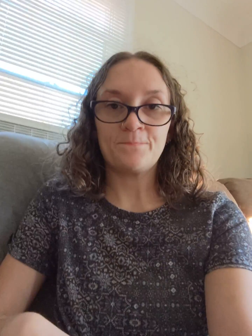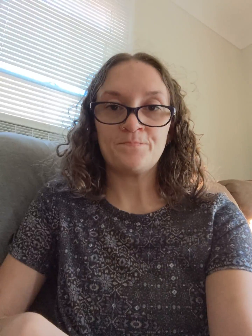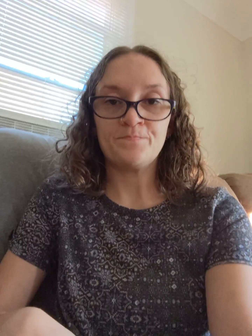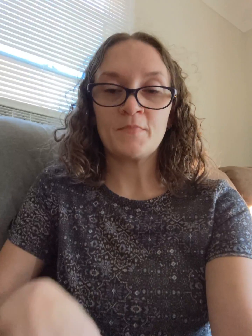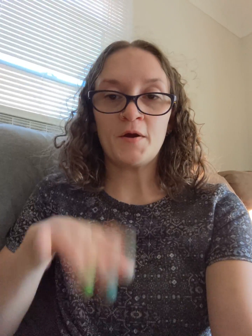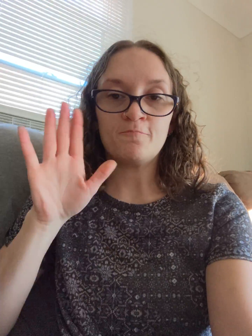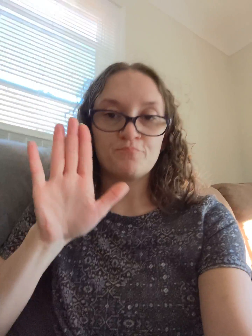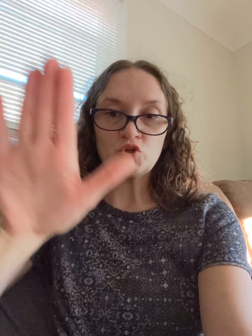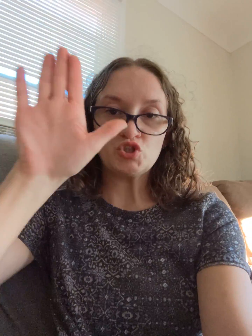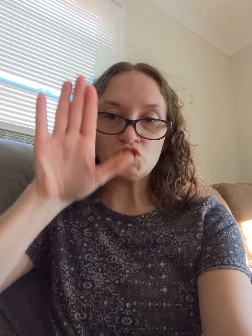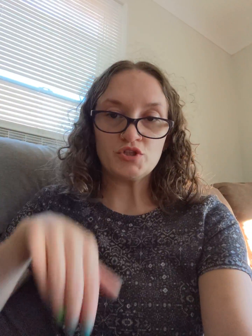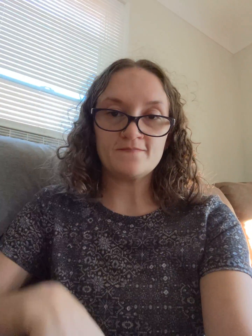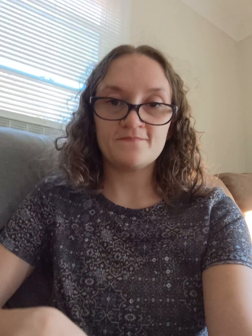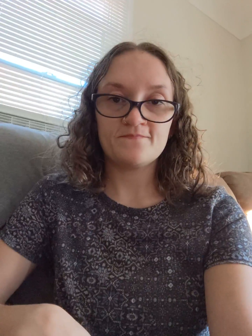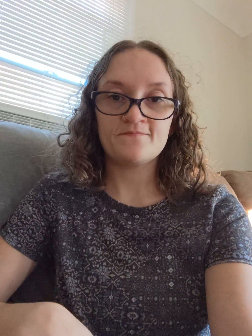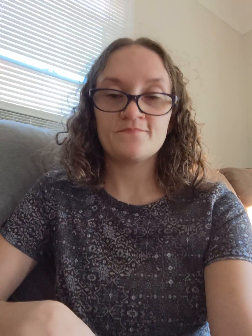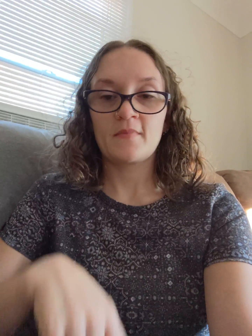push